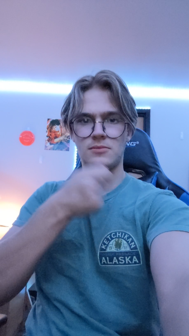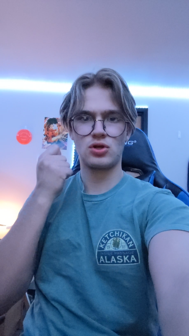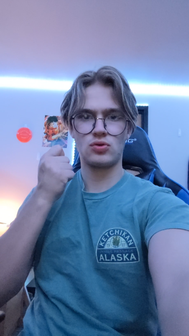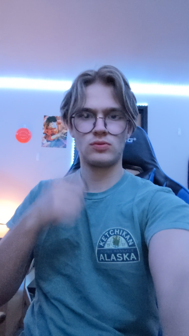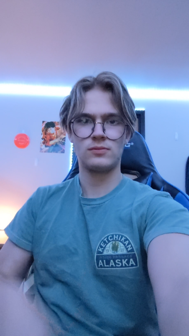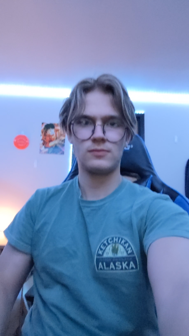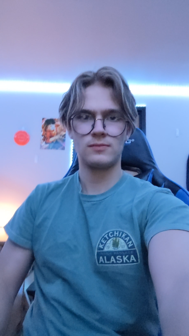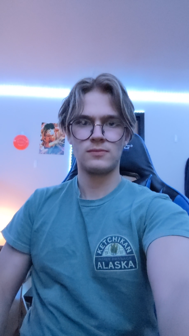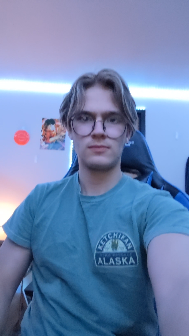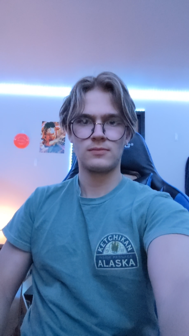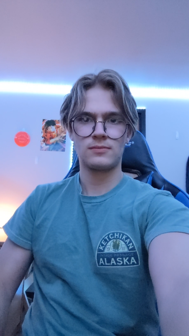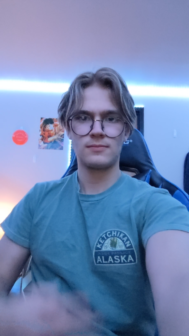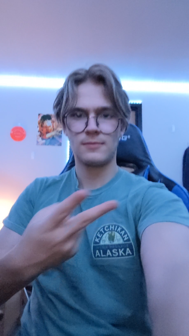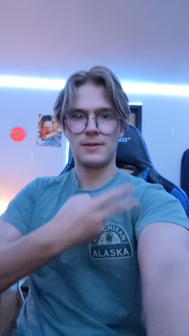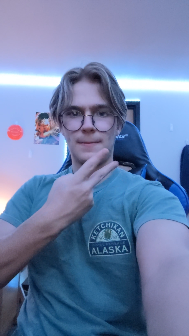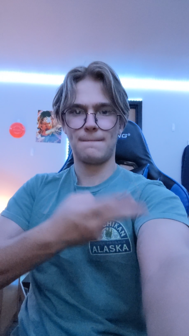sheep